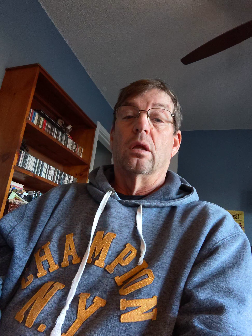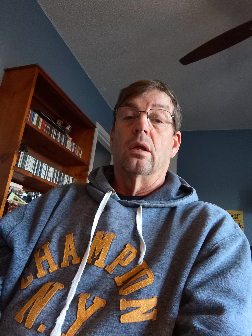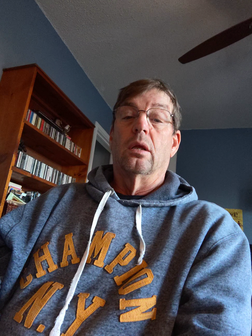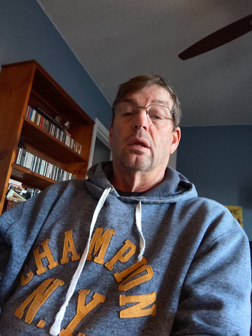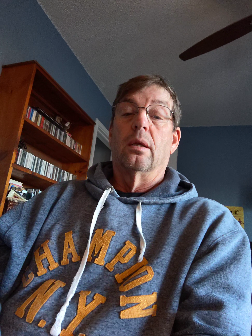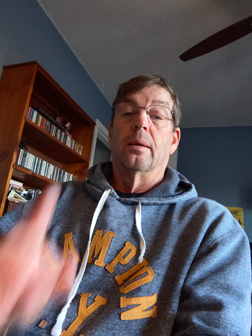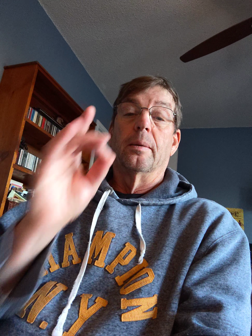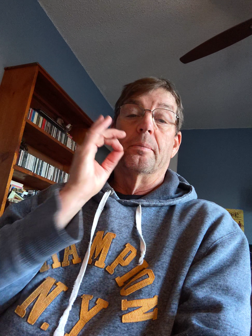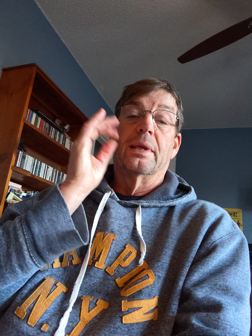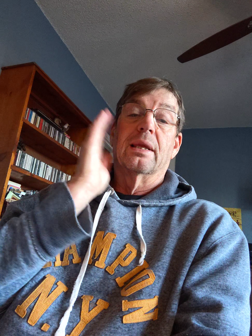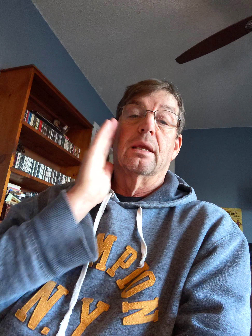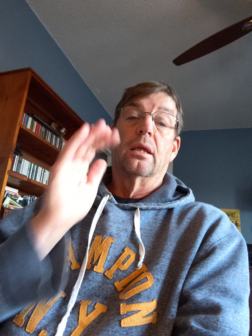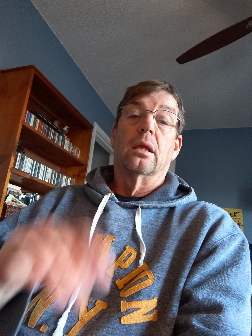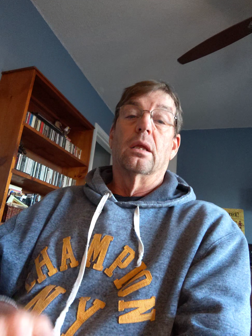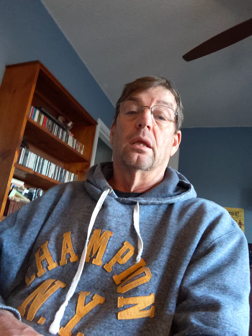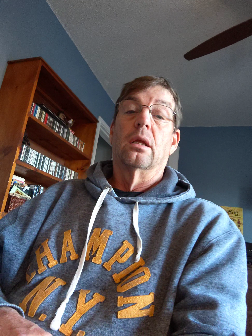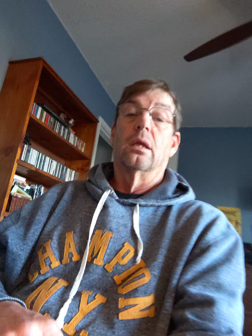bee